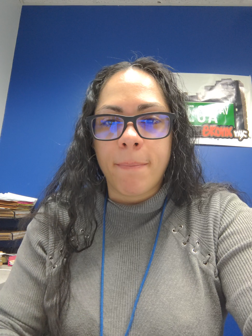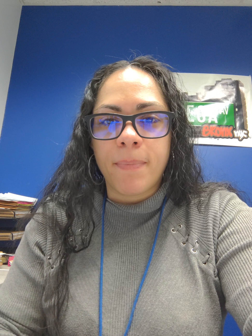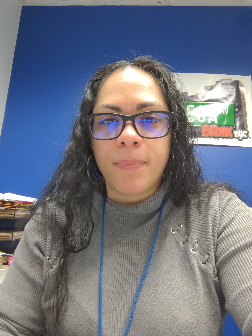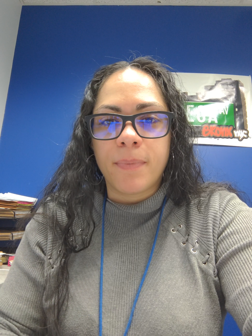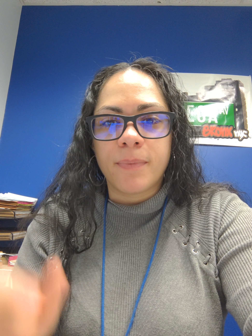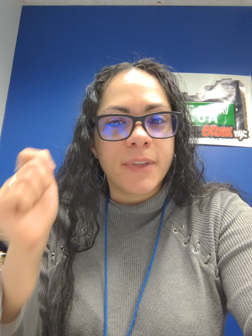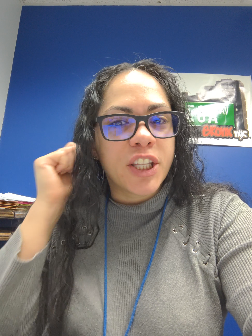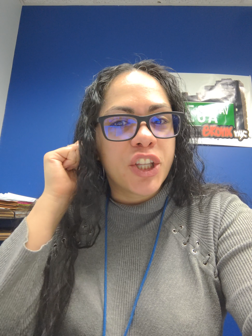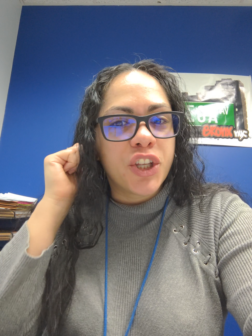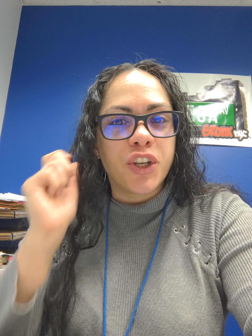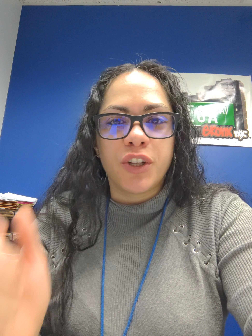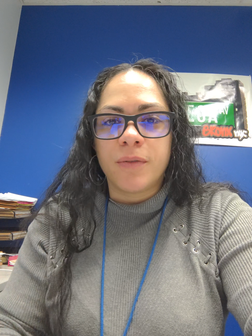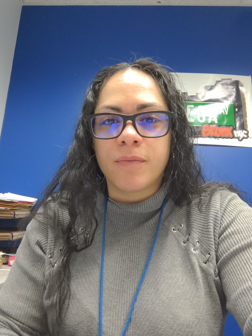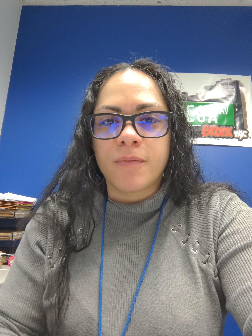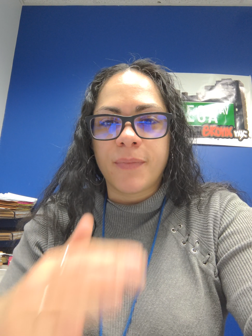ear